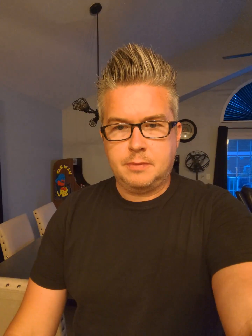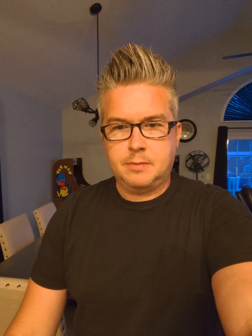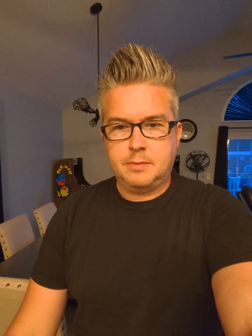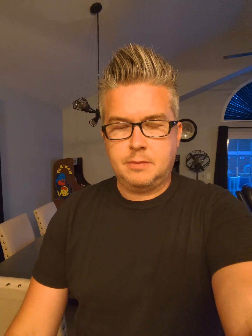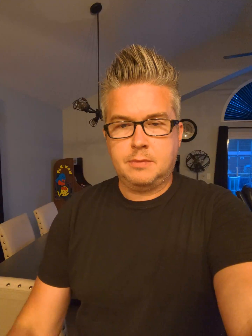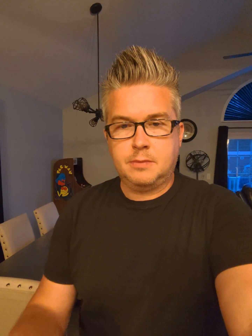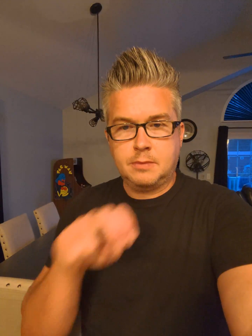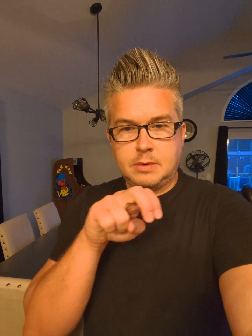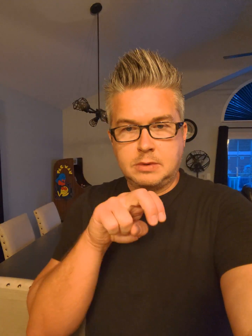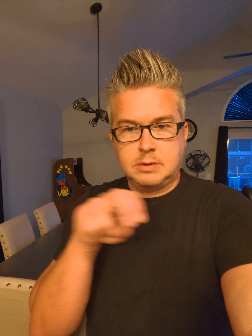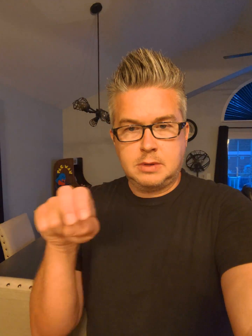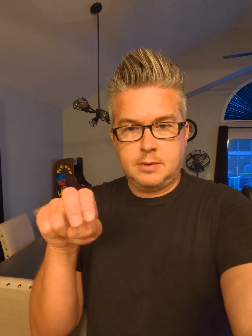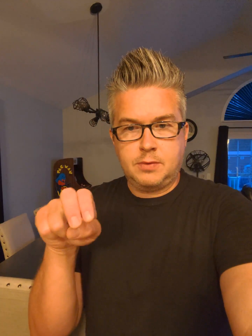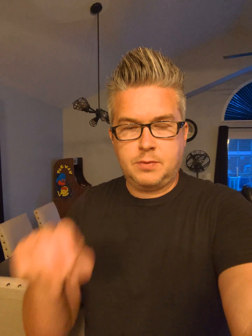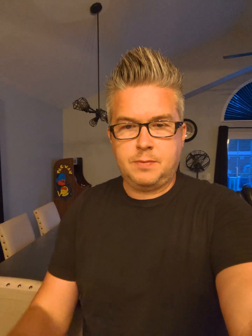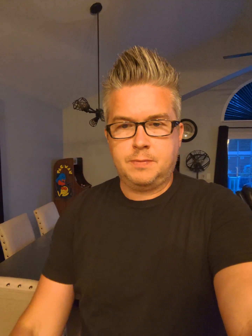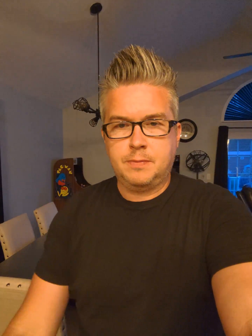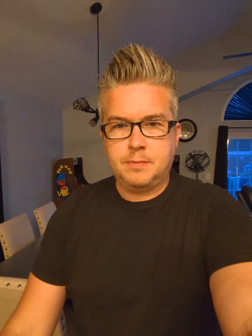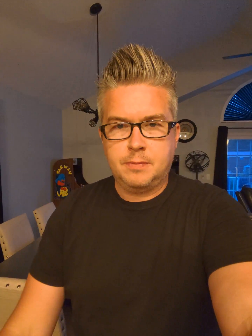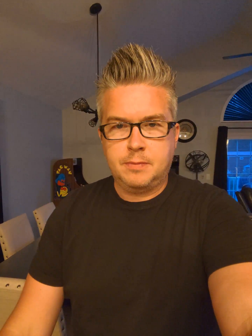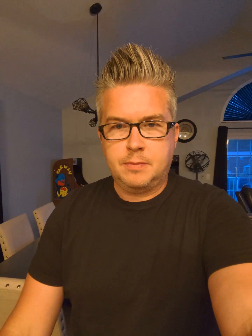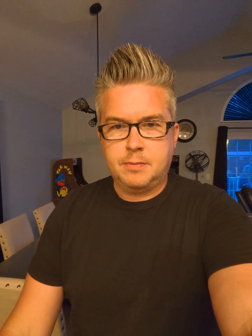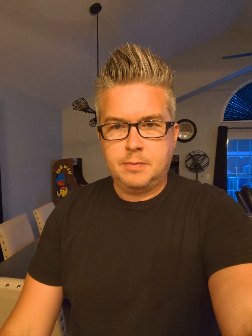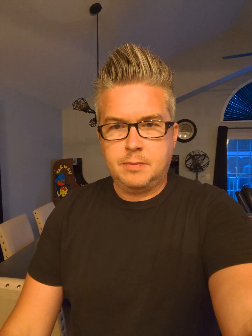bench